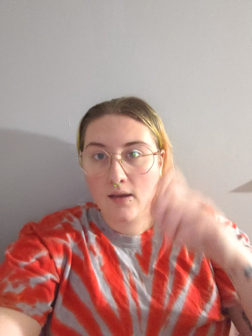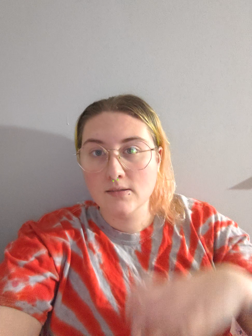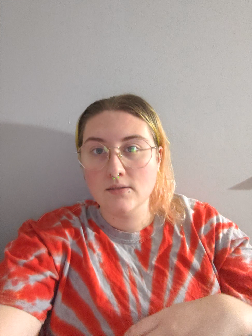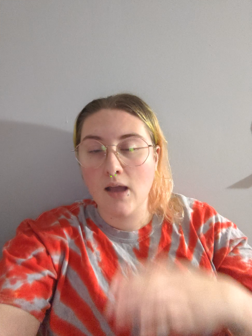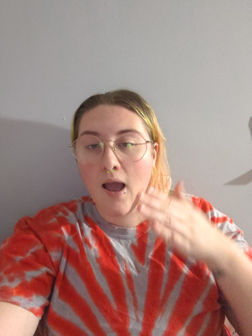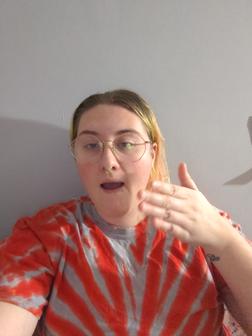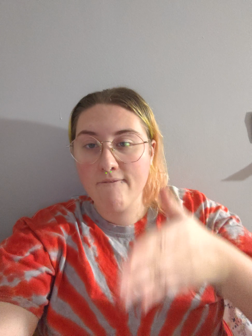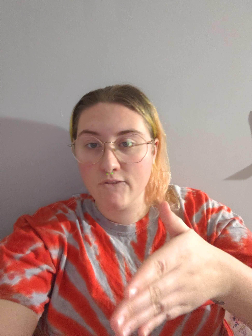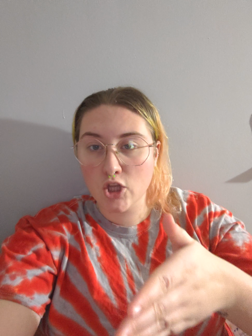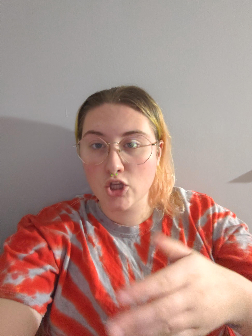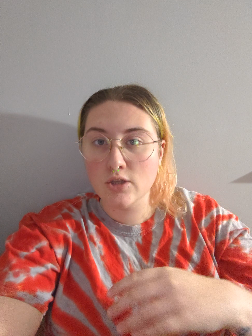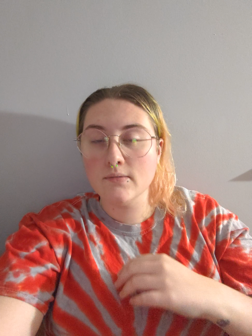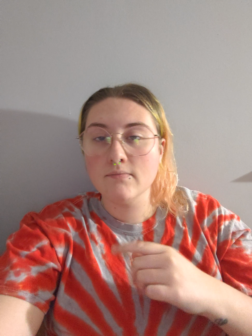after